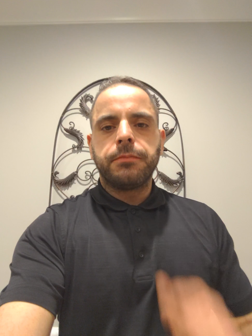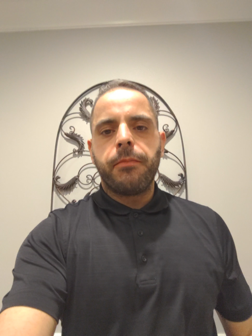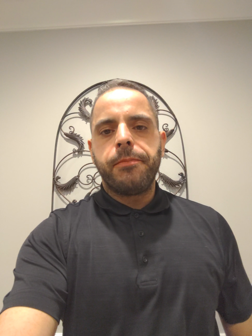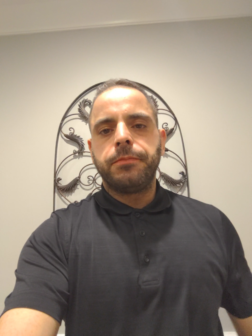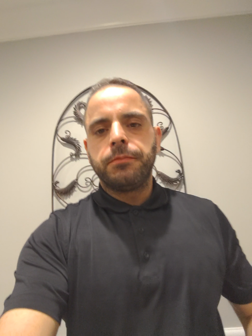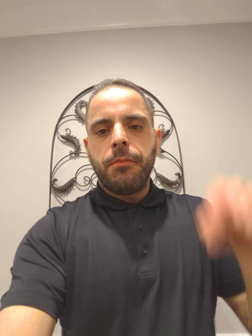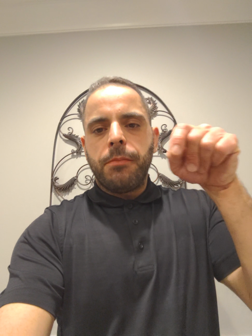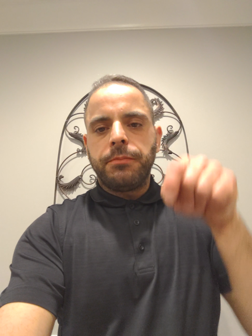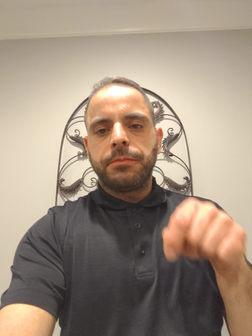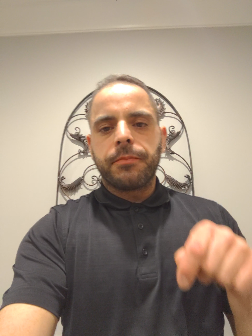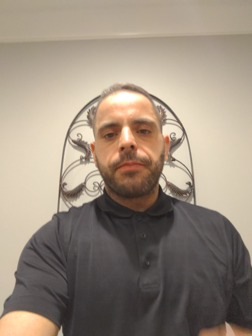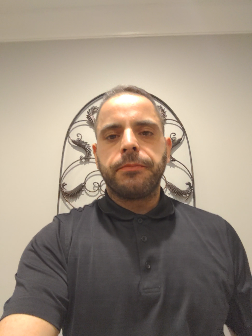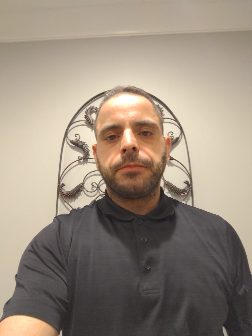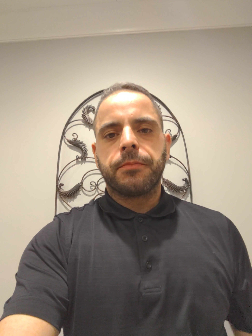down